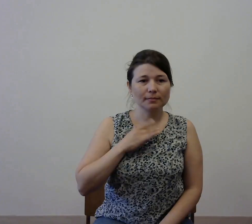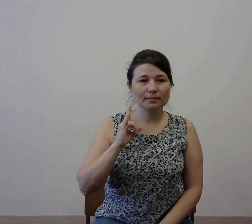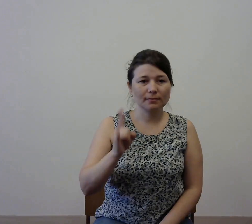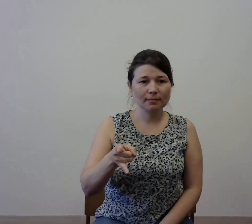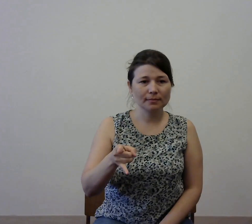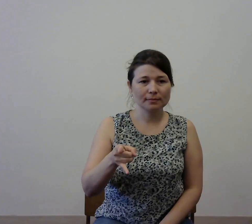taksi